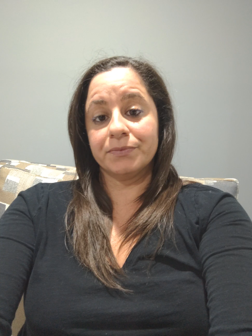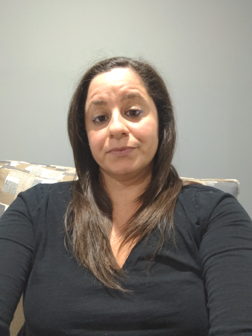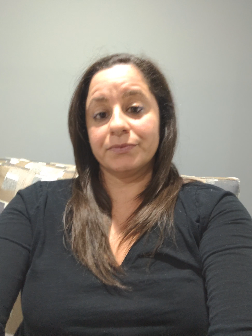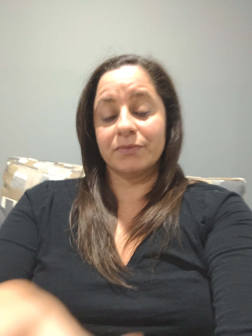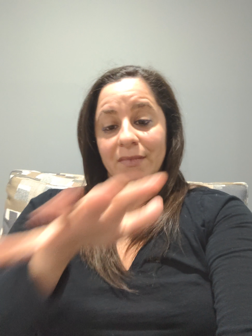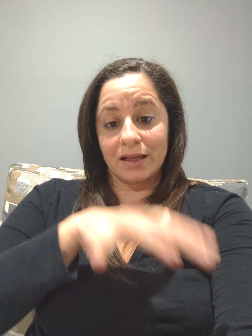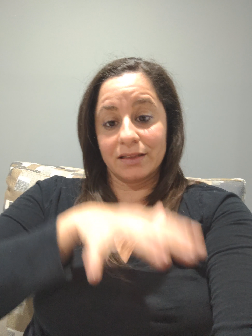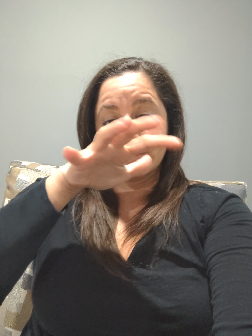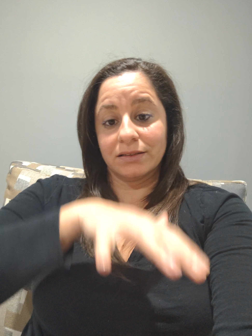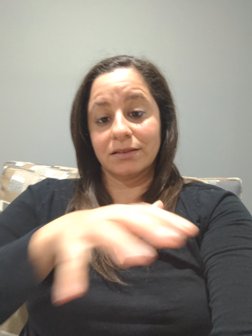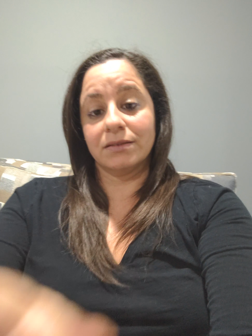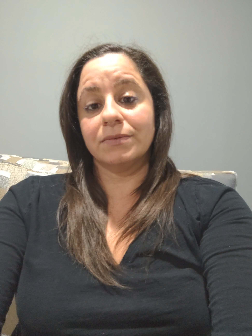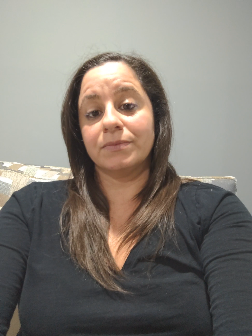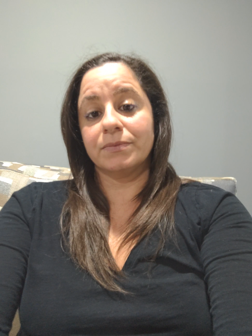alligator